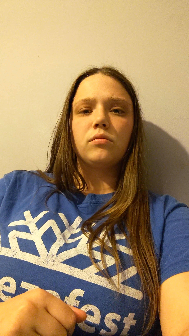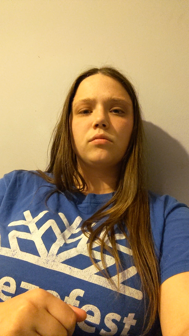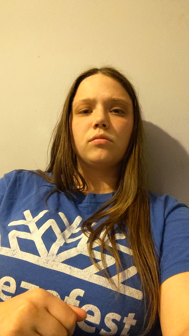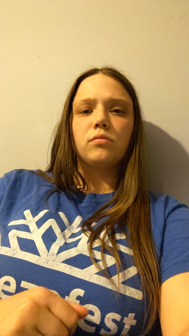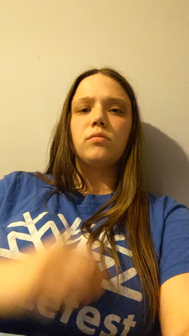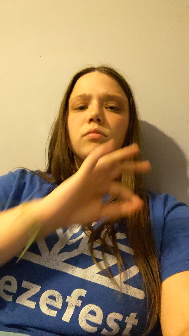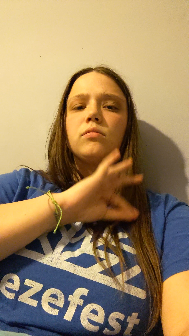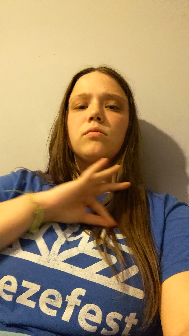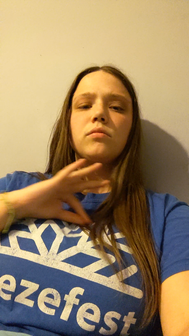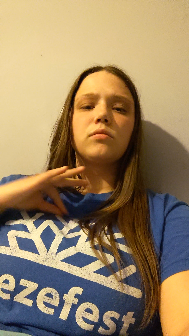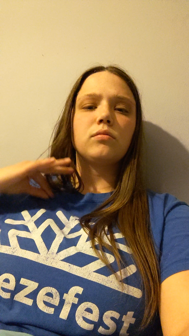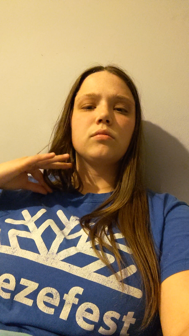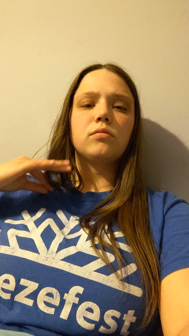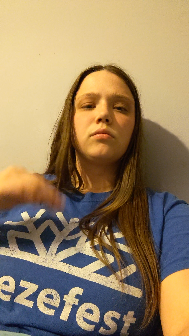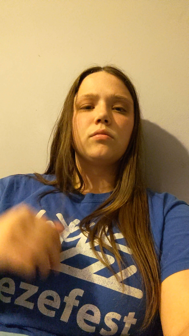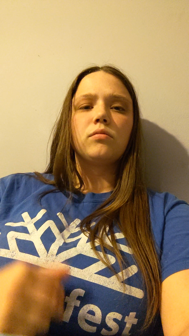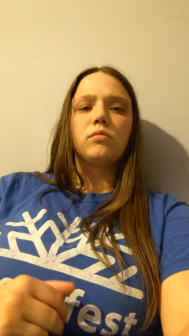beads